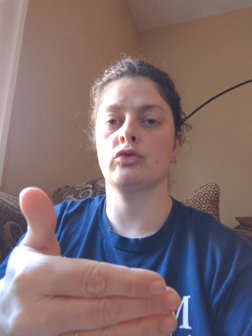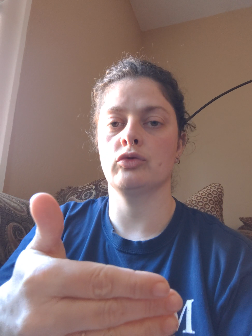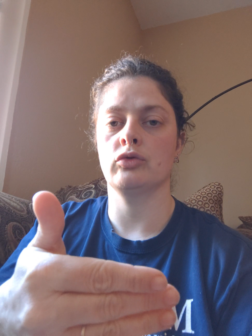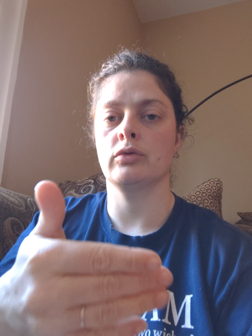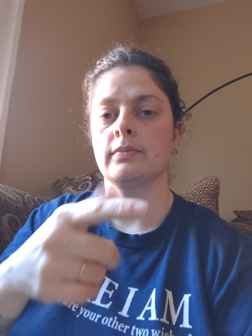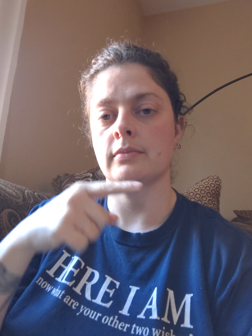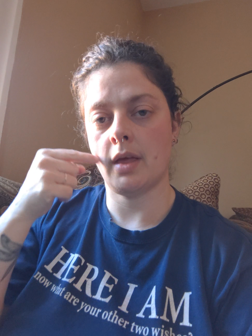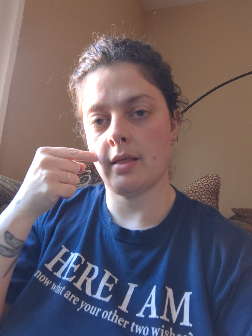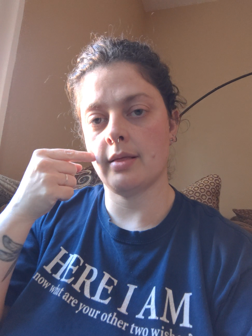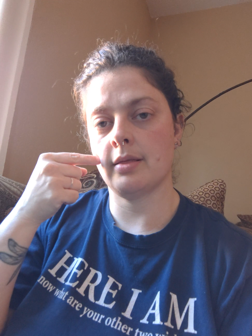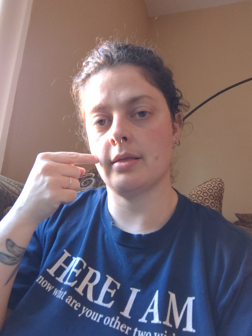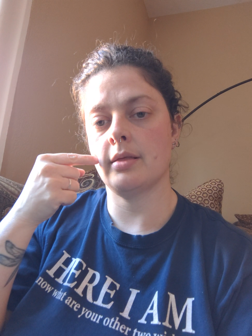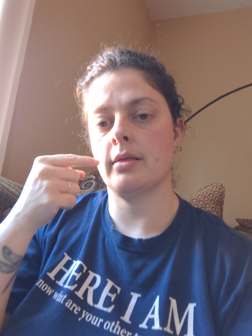smile